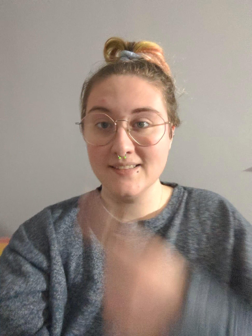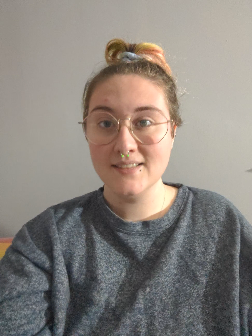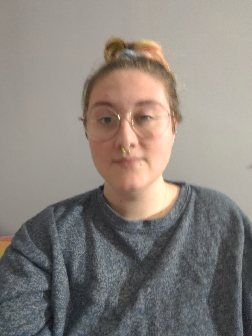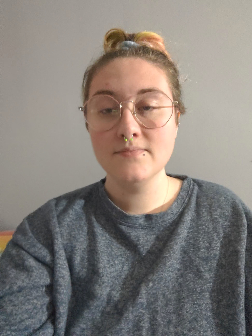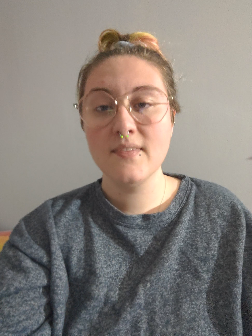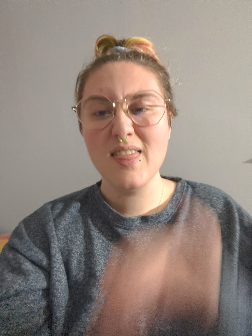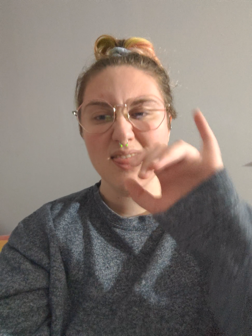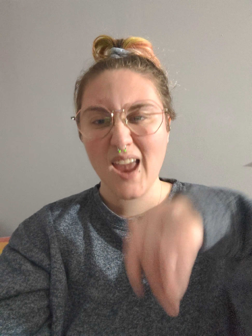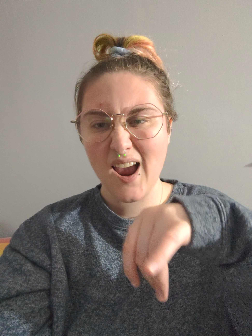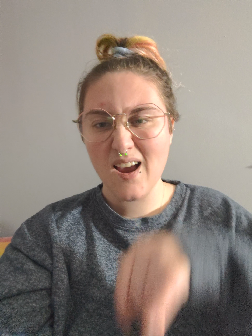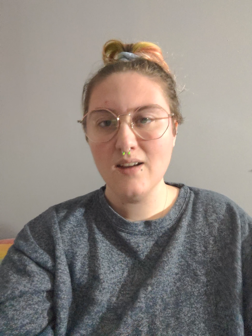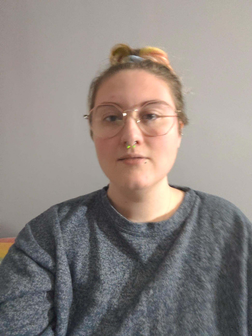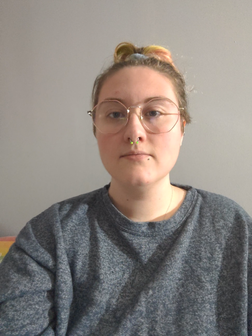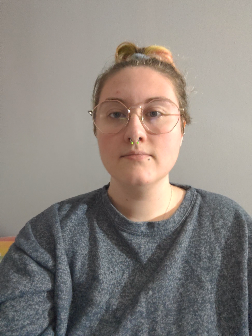that